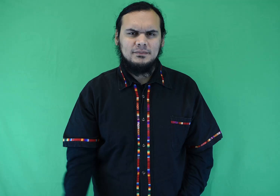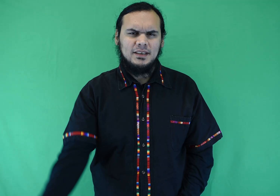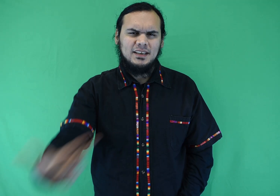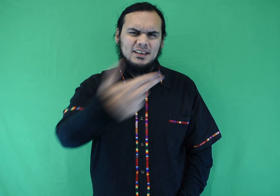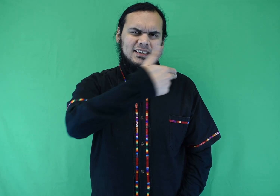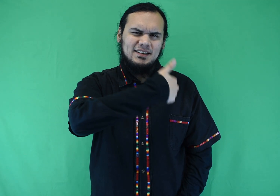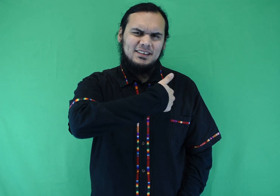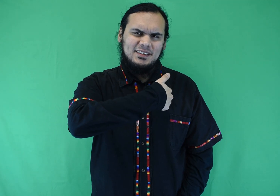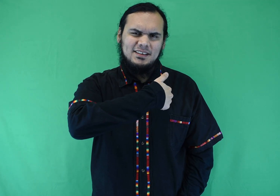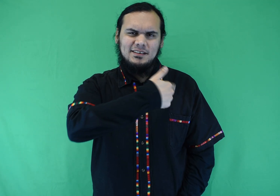herida